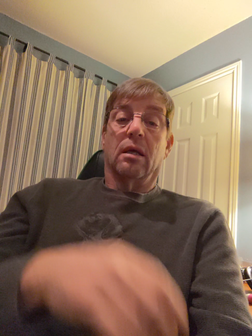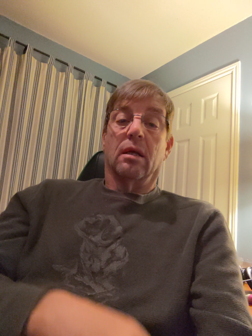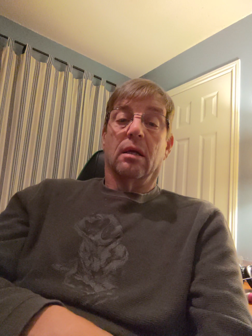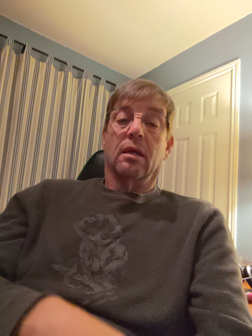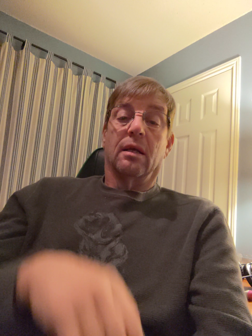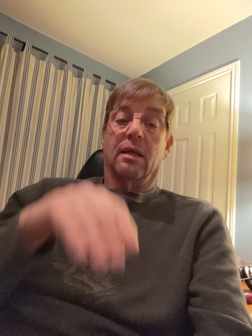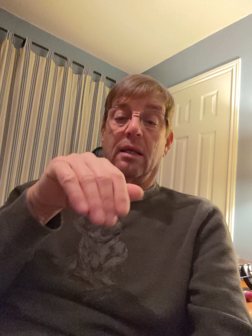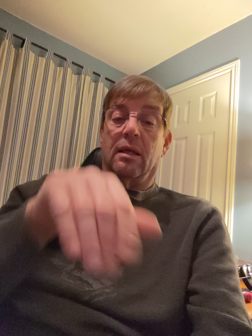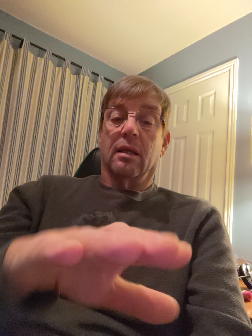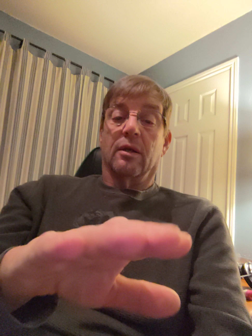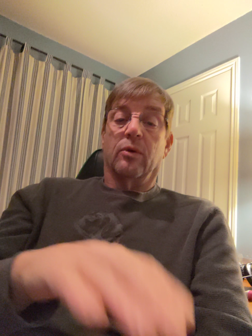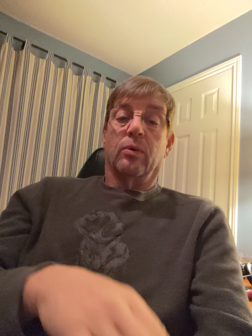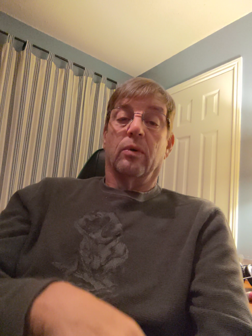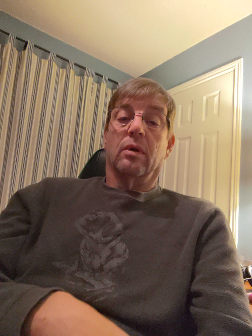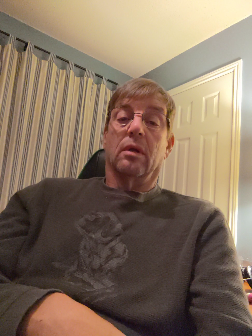into